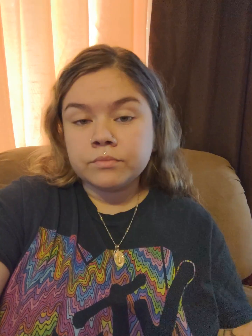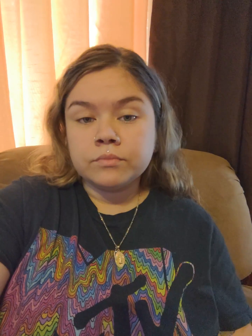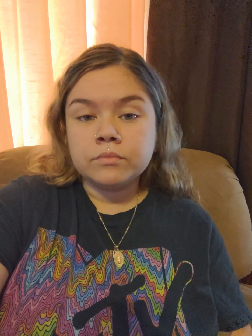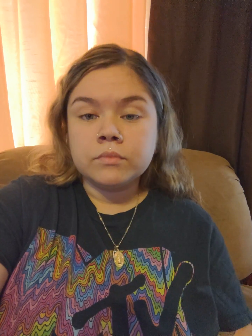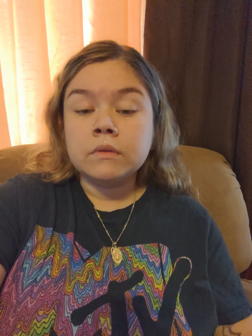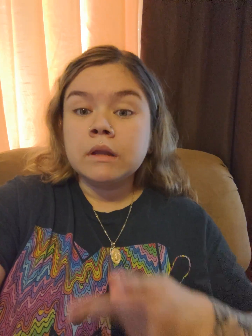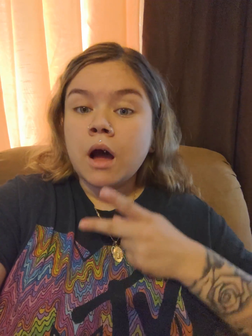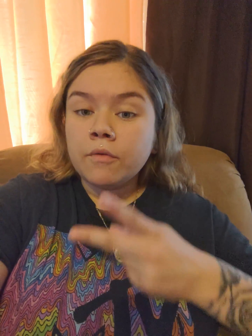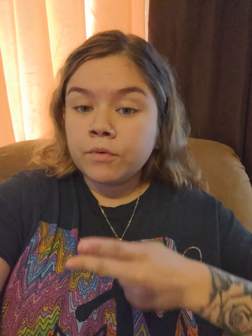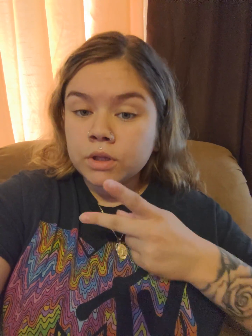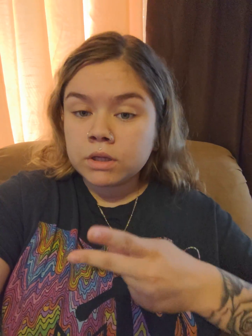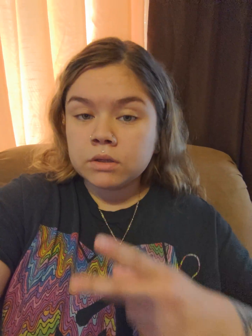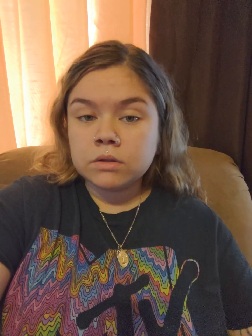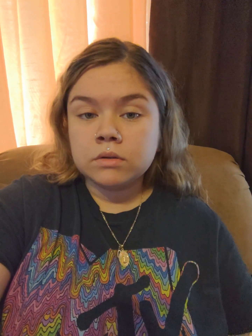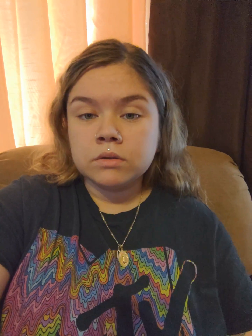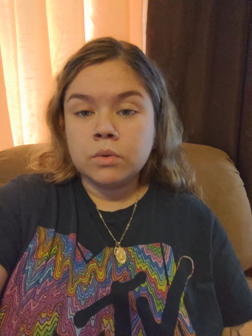careful